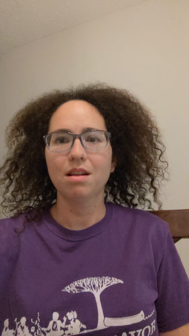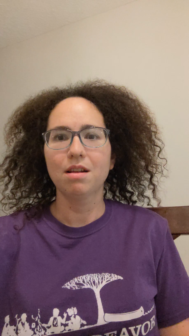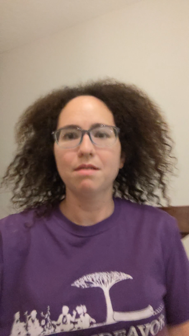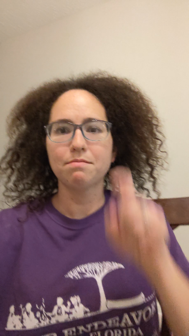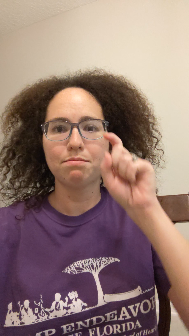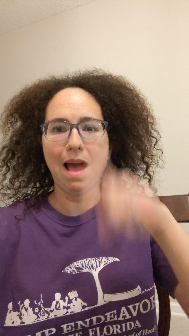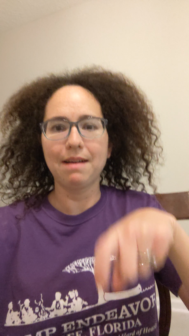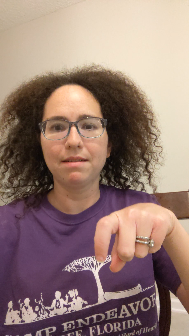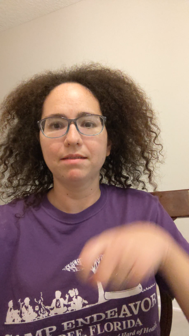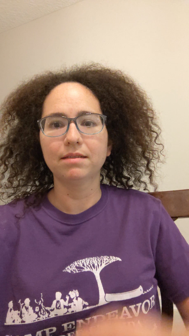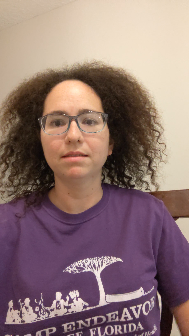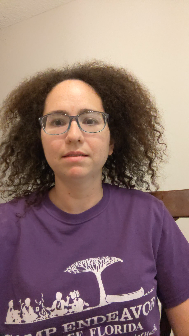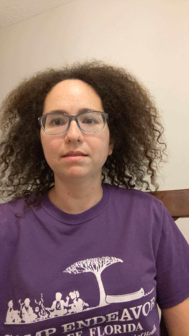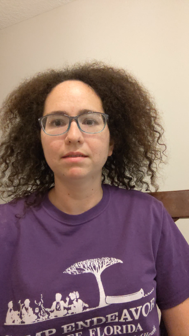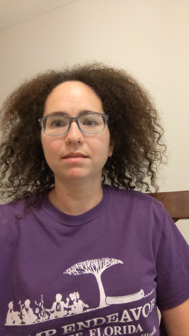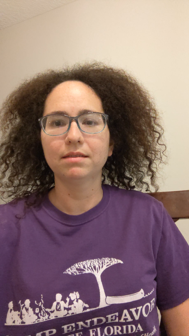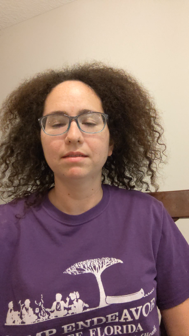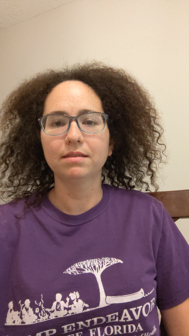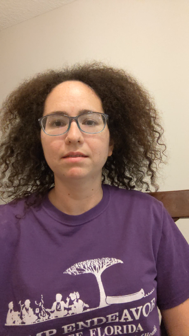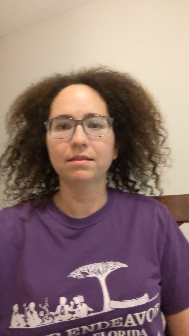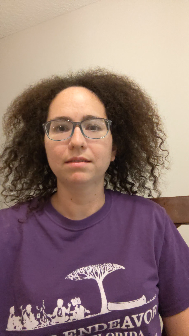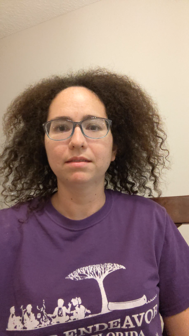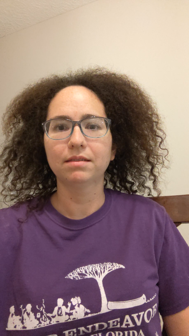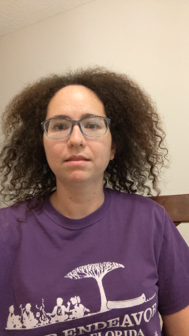must